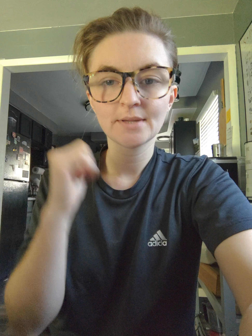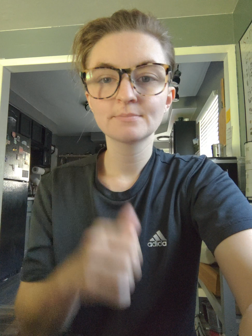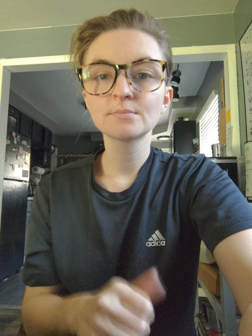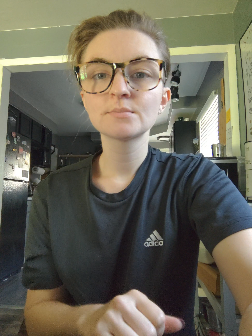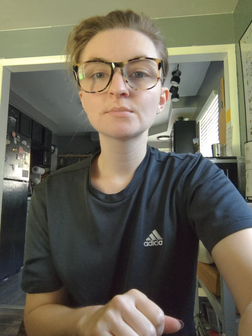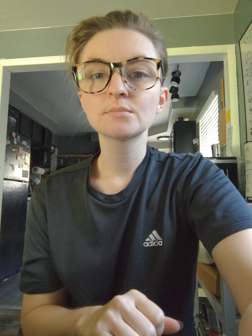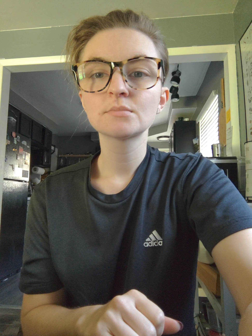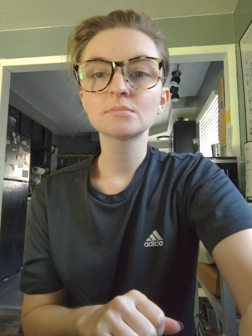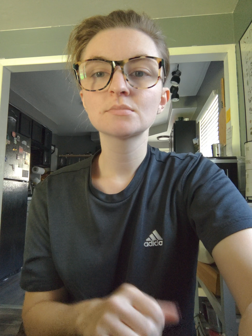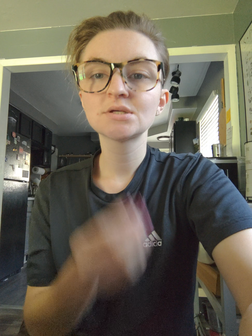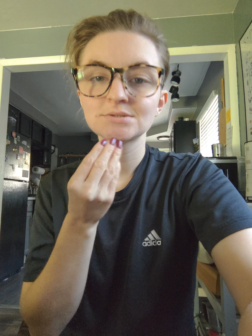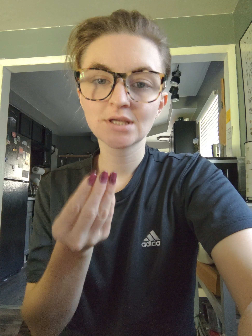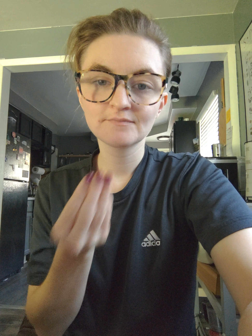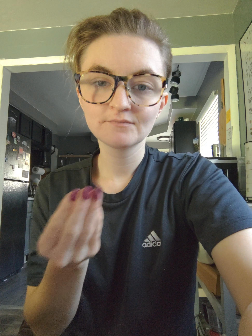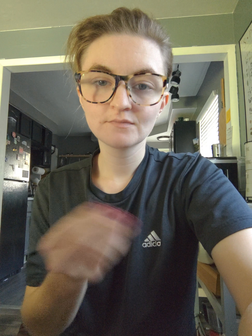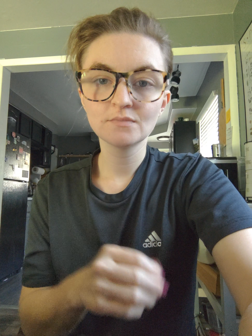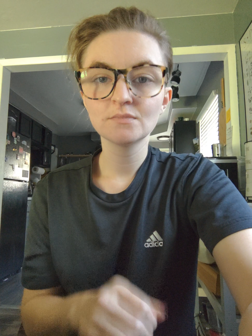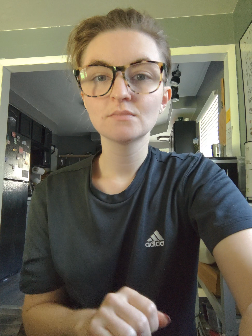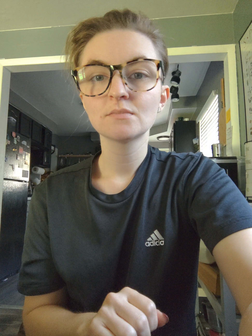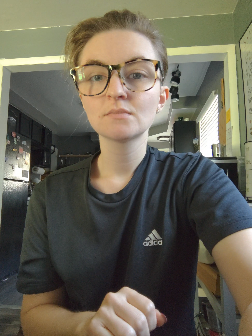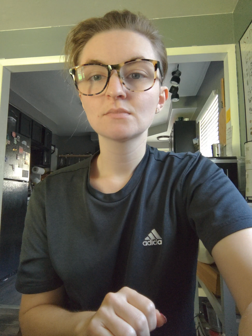feed